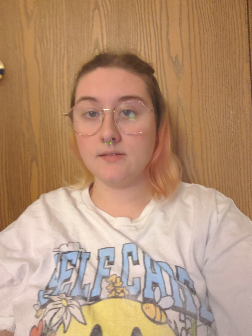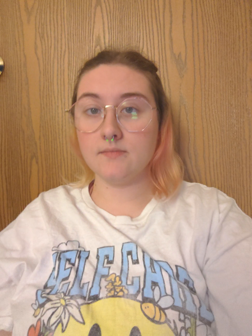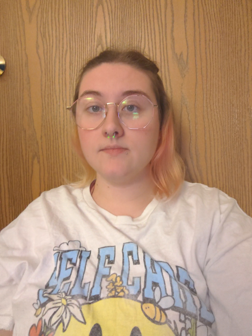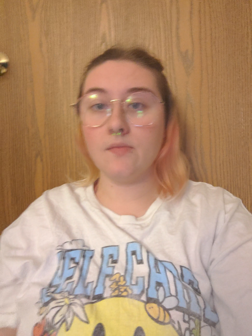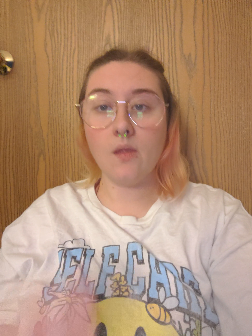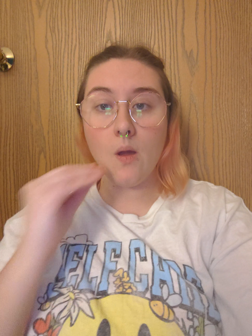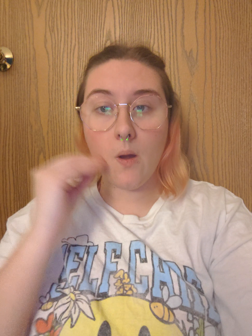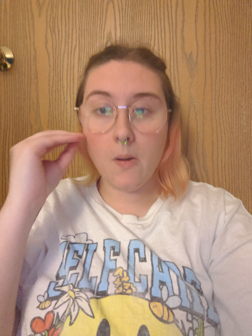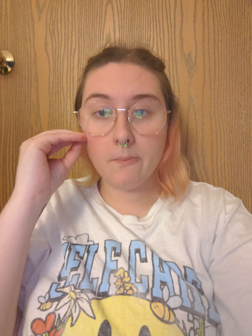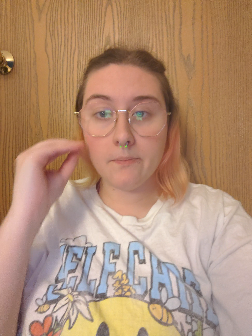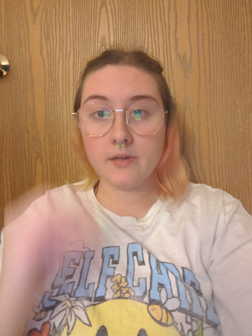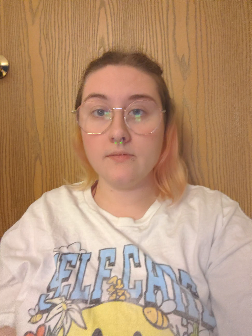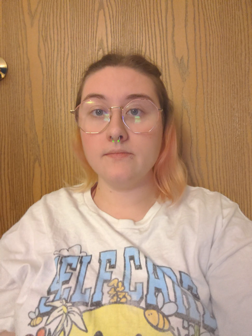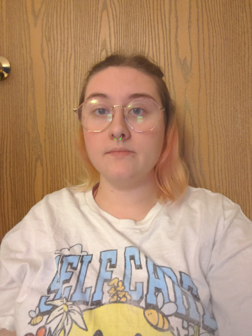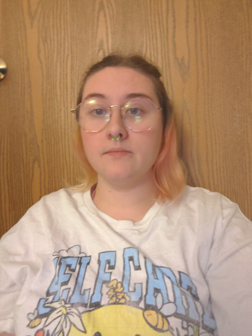home